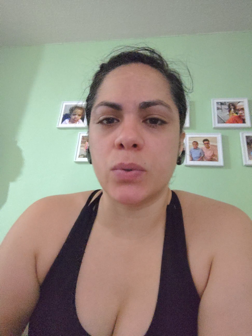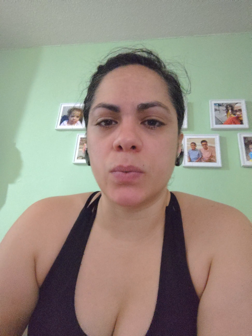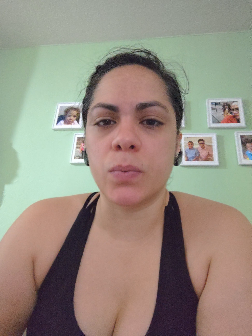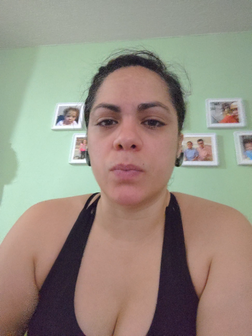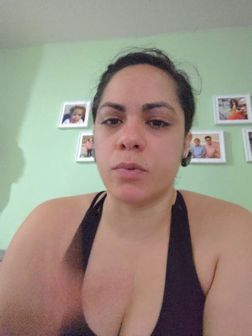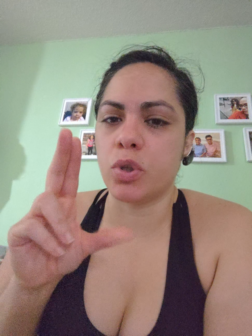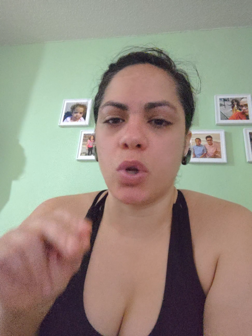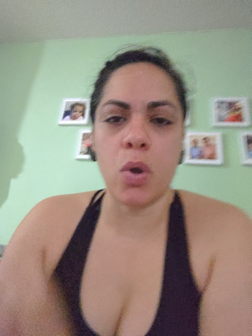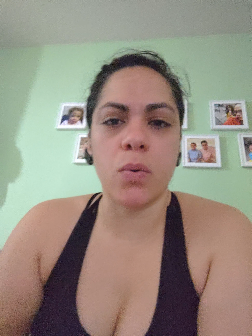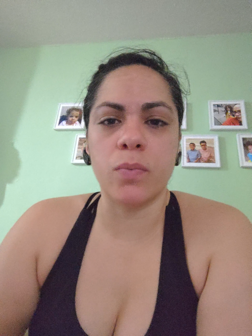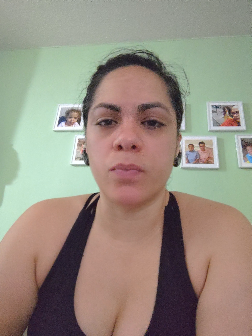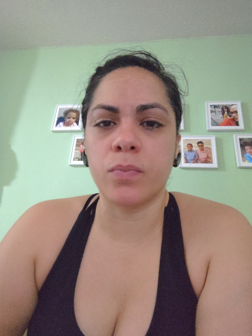no